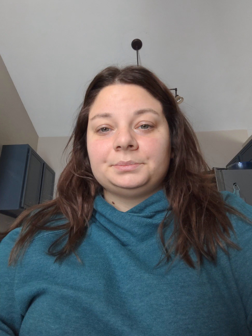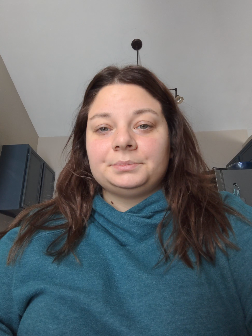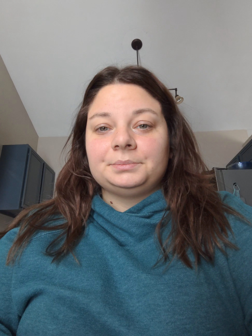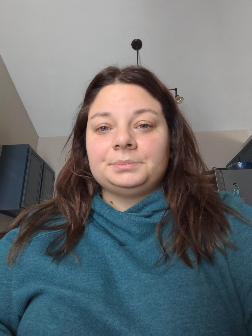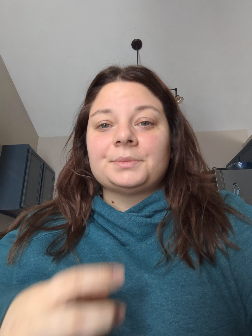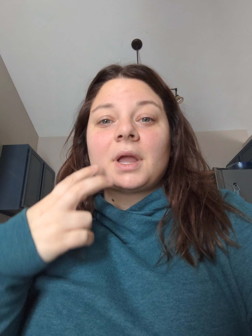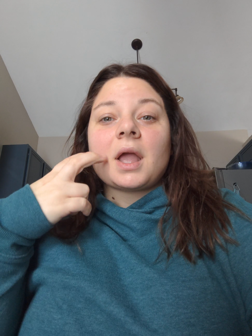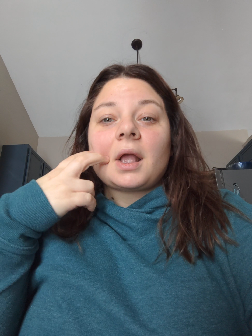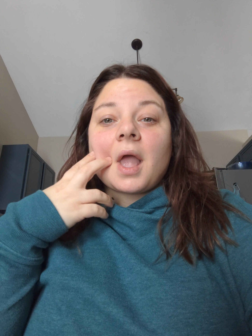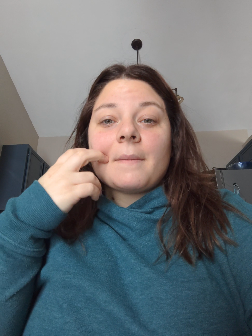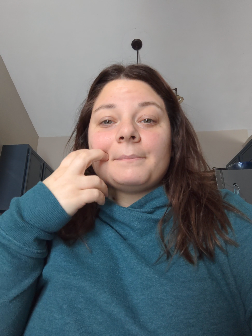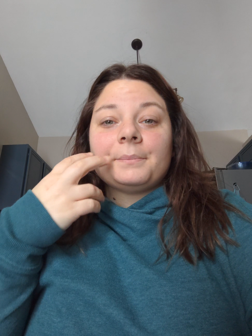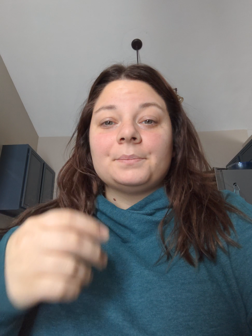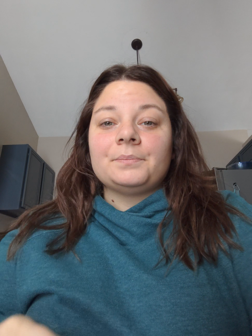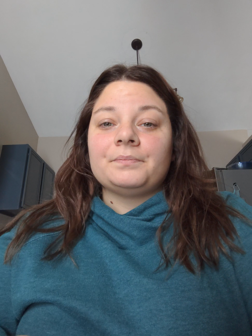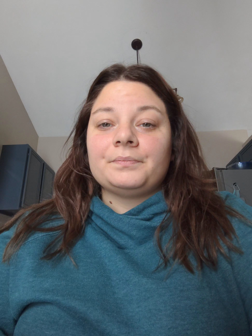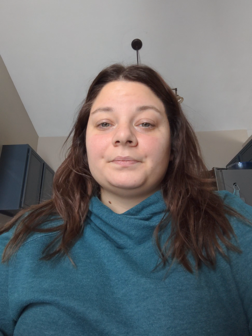gum